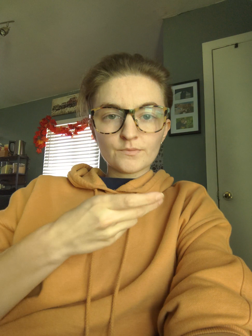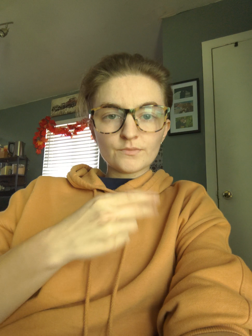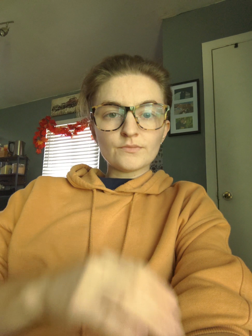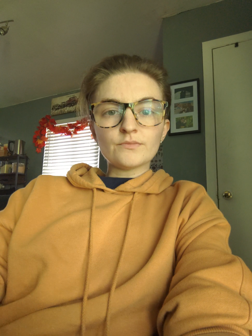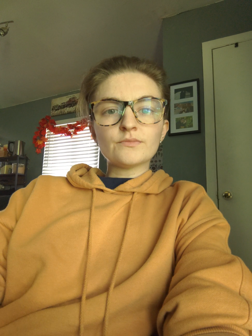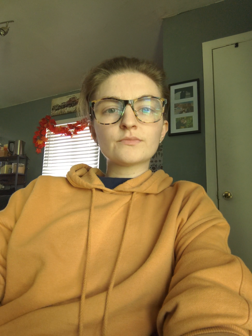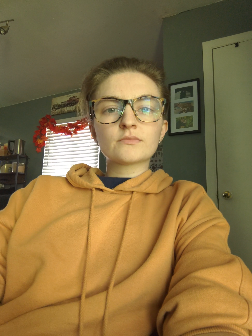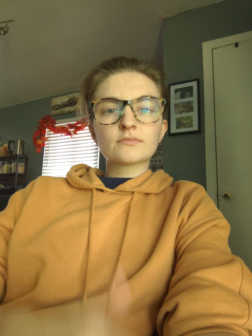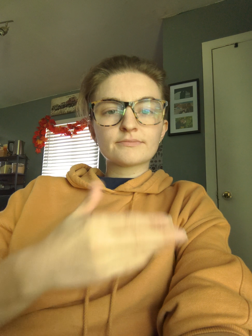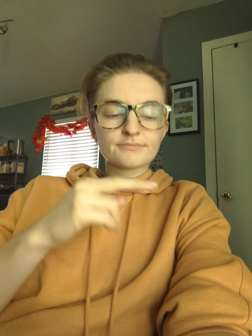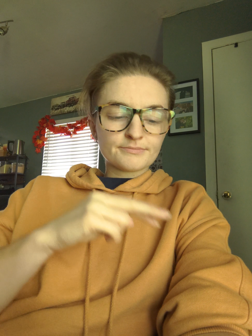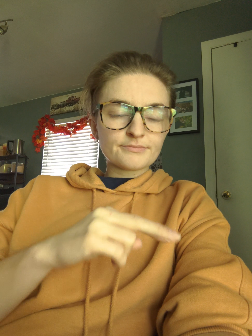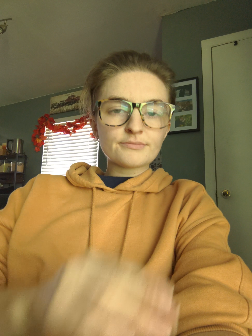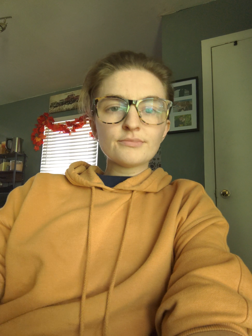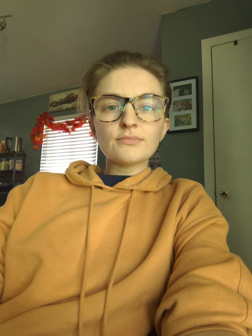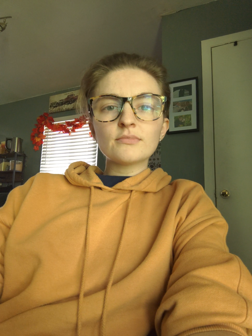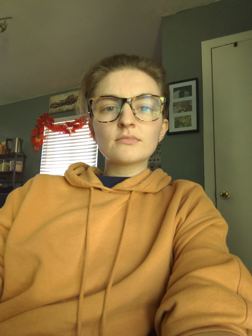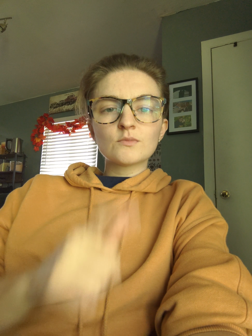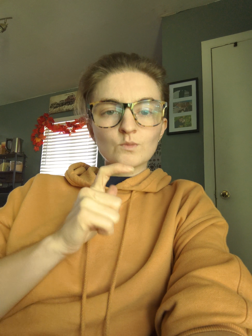babysitter